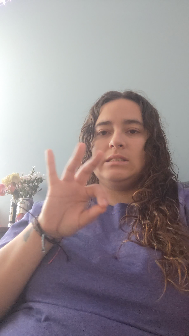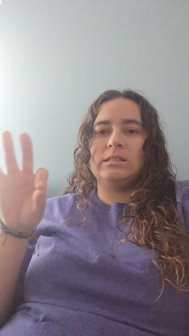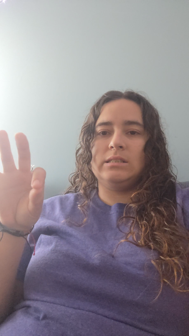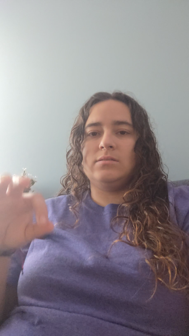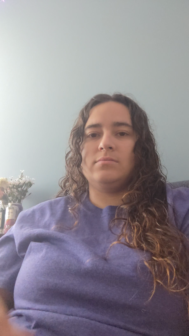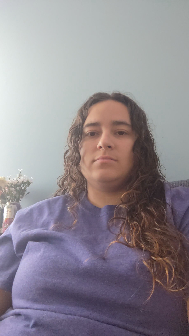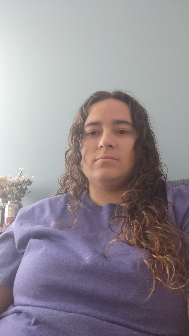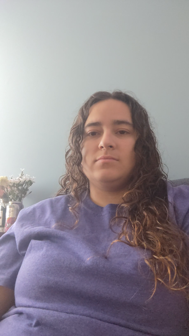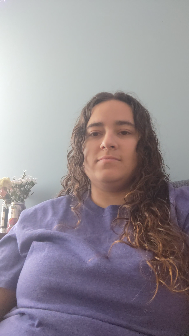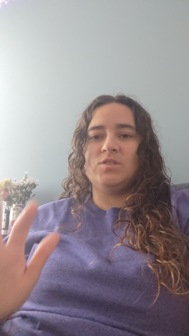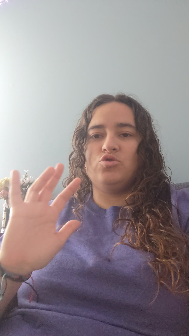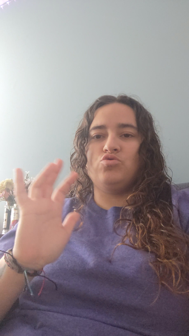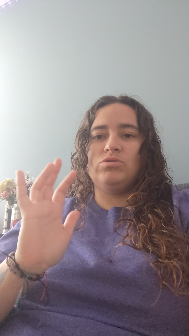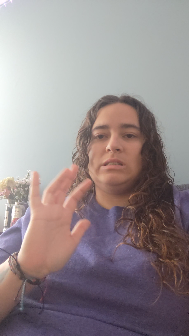cheese